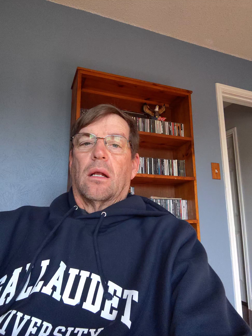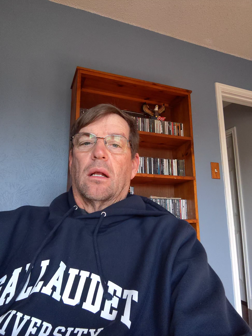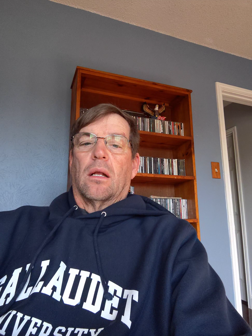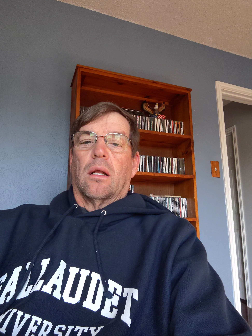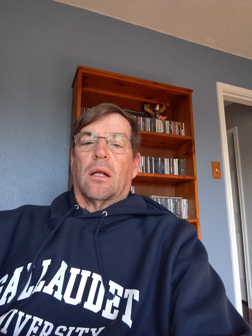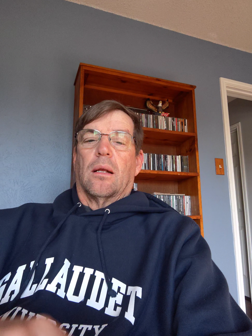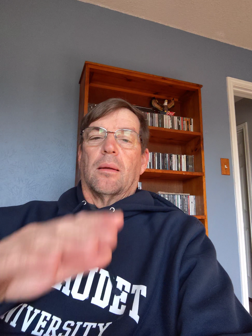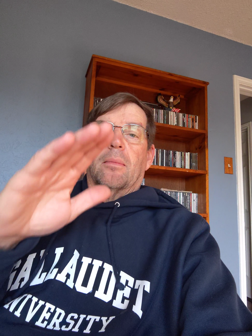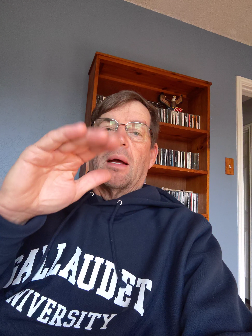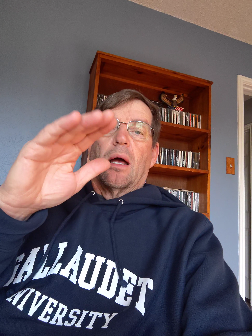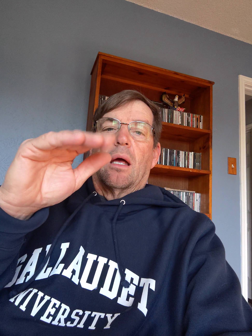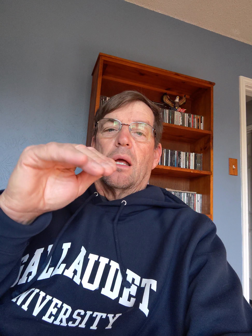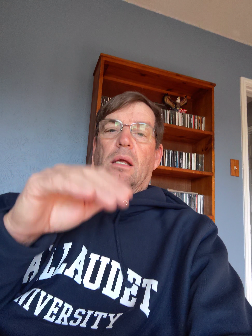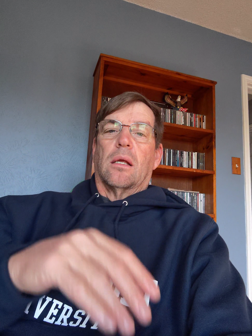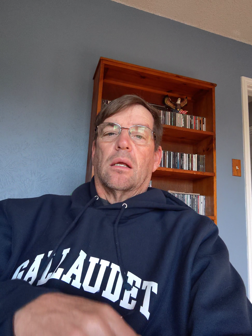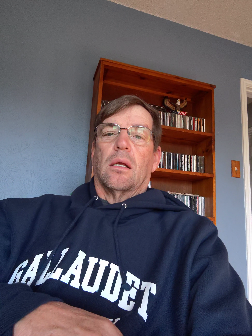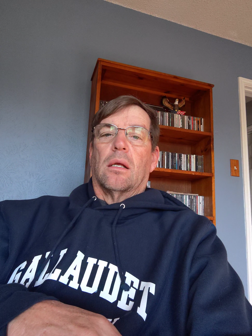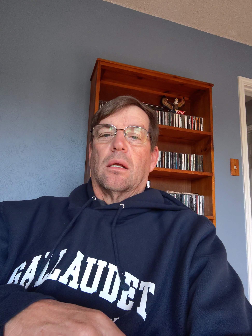bye